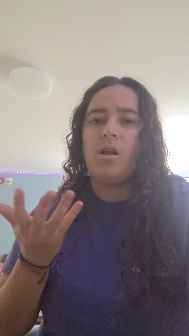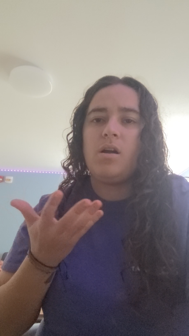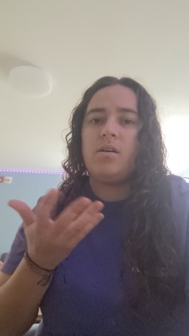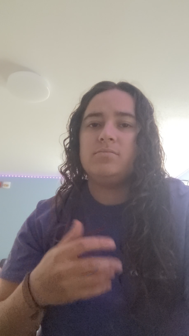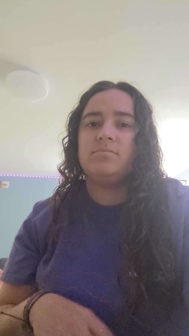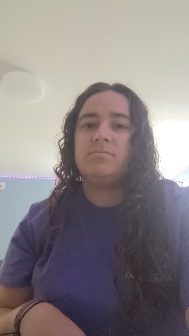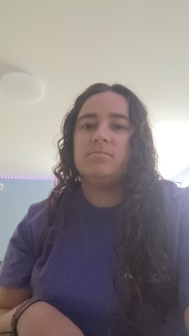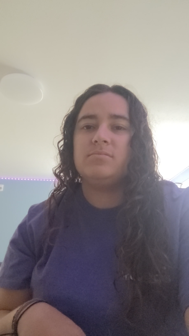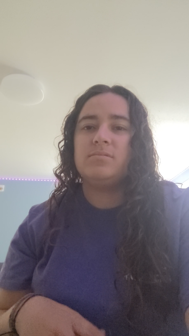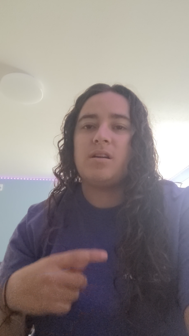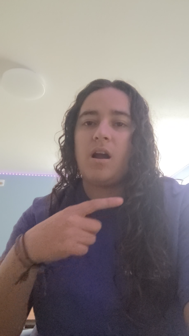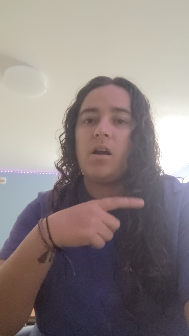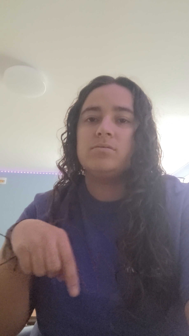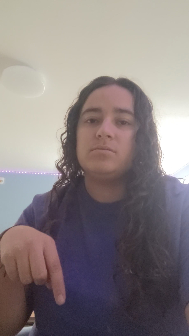cut